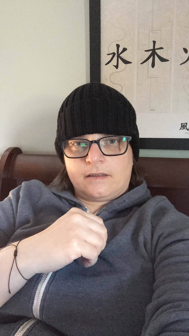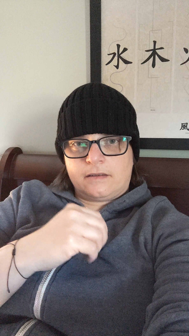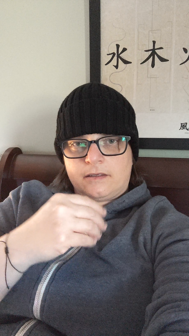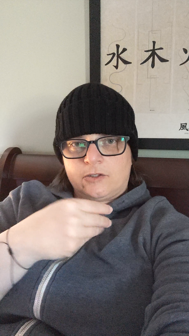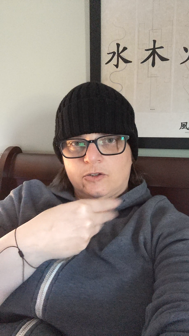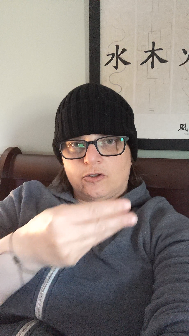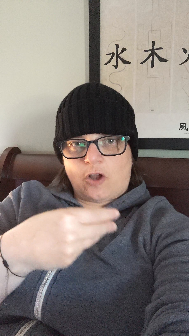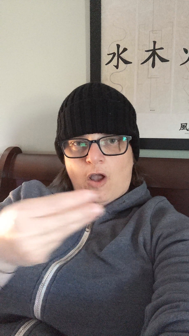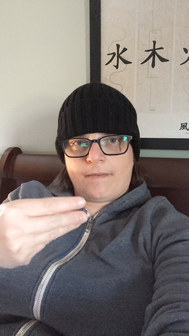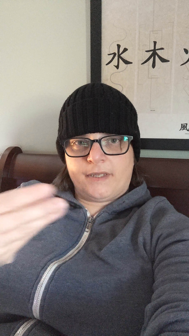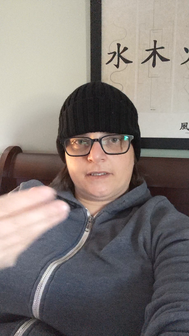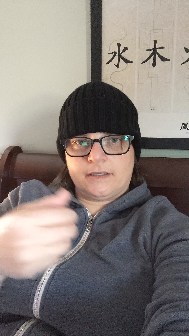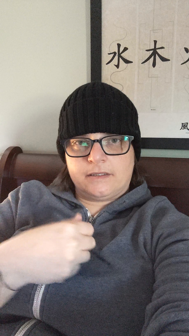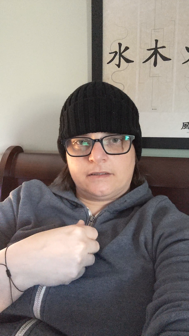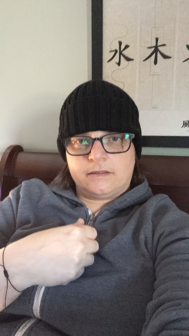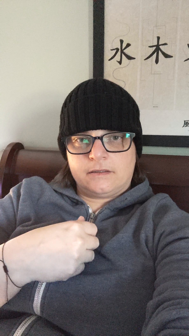shopping